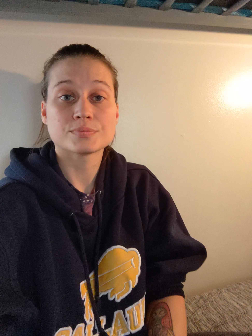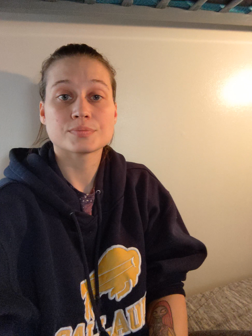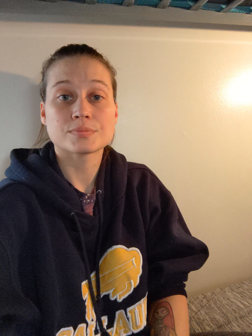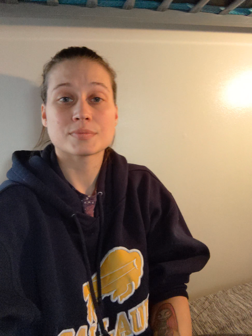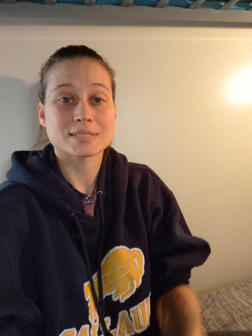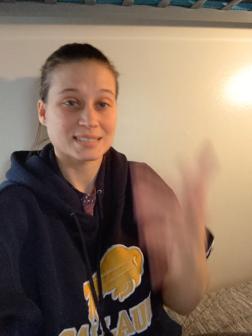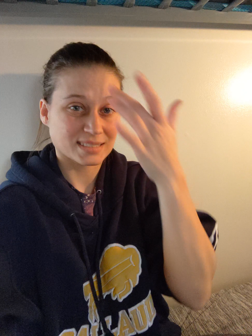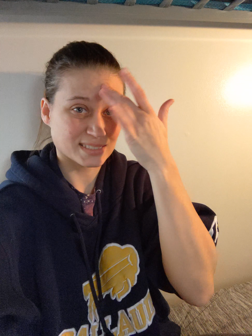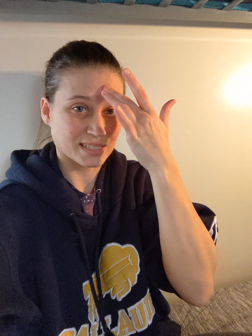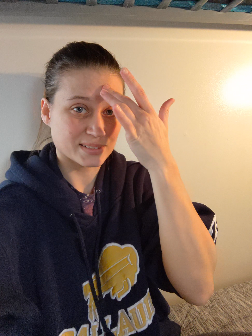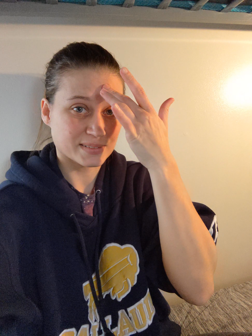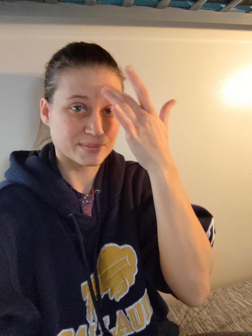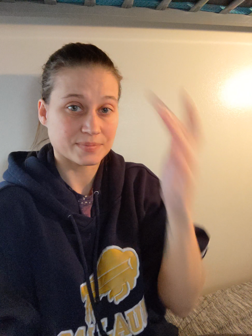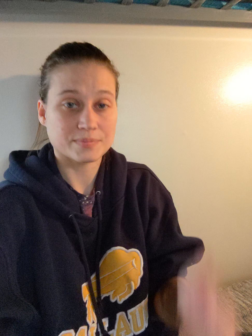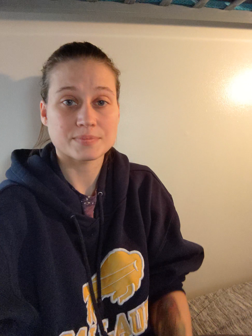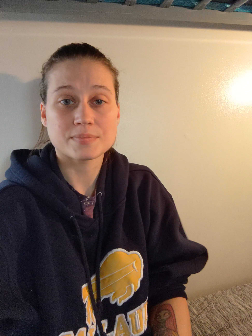sick